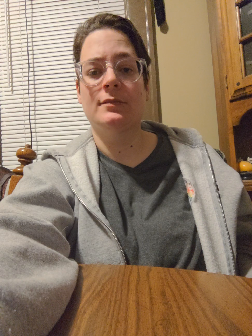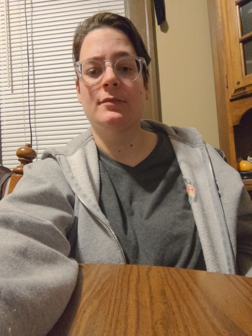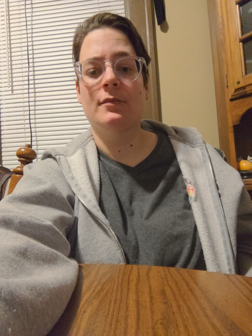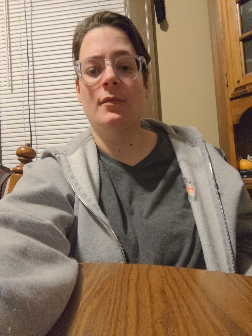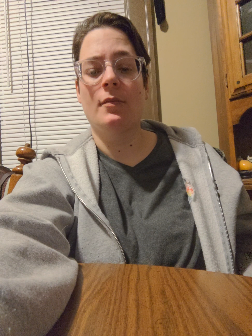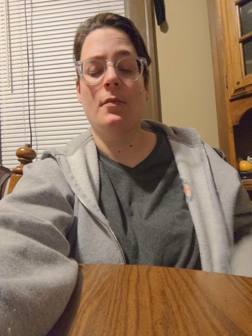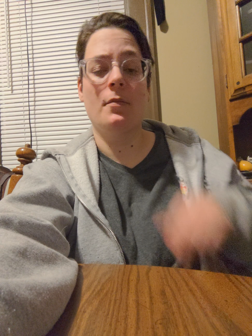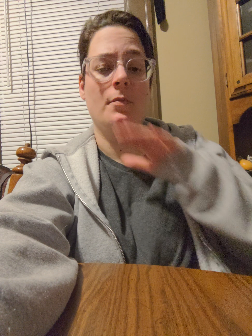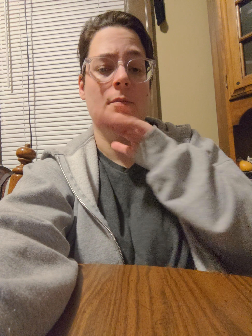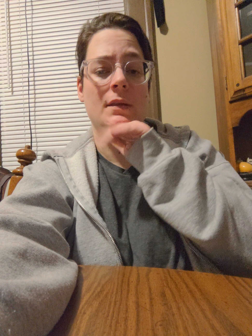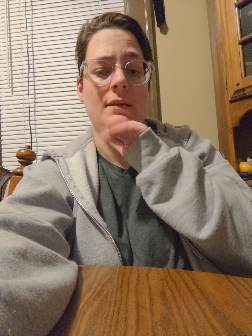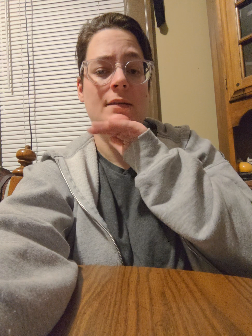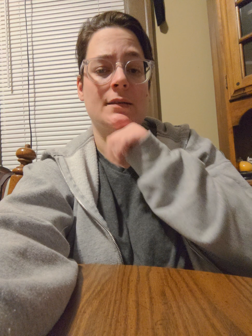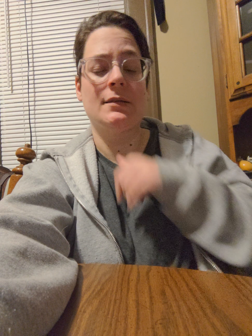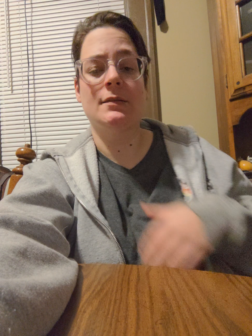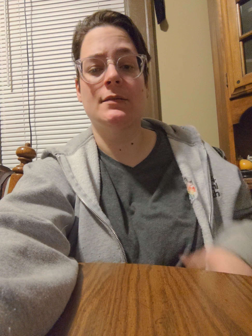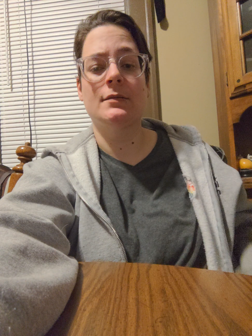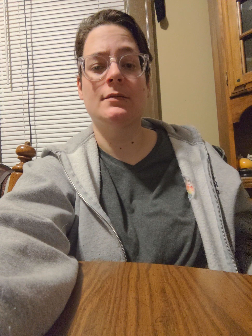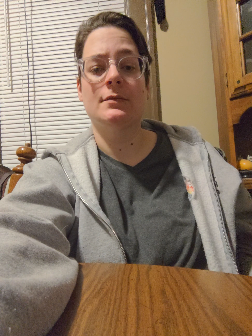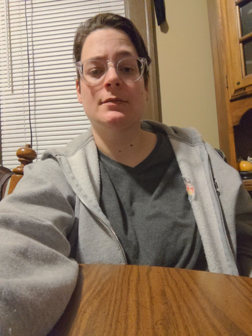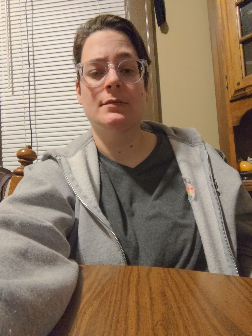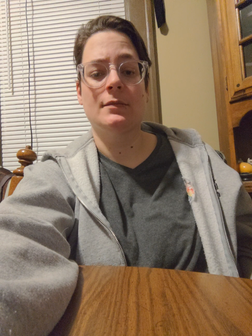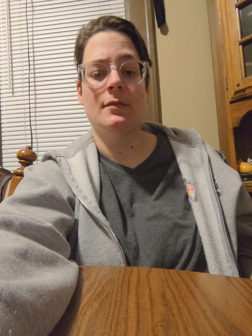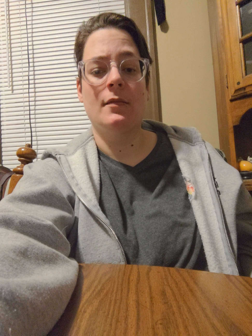pig